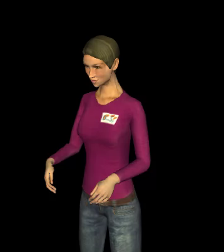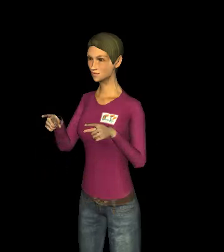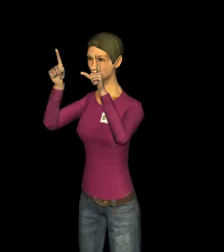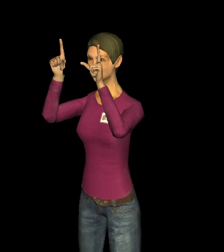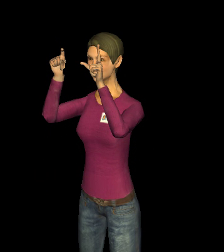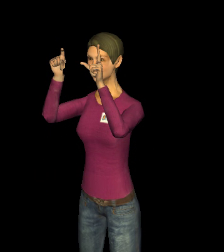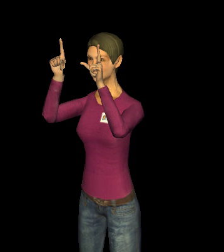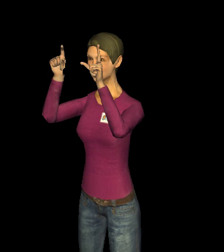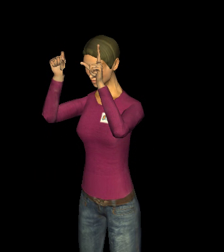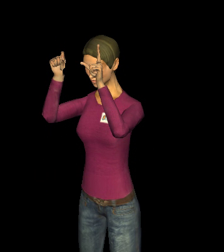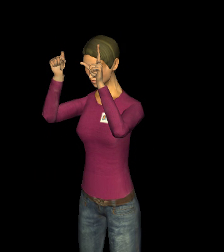كاميرا